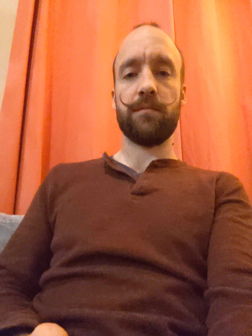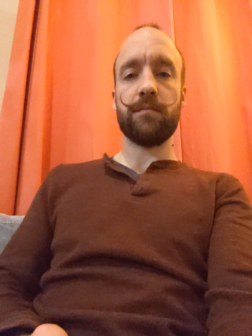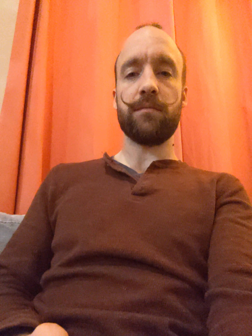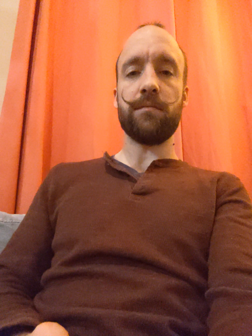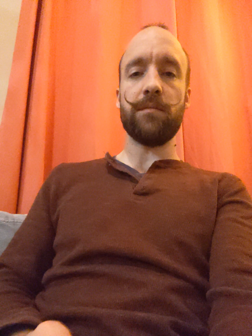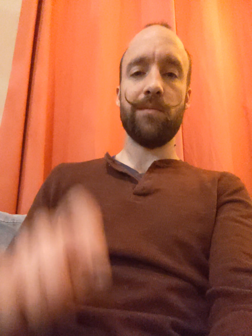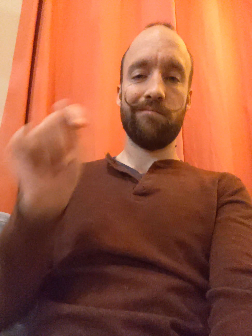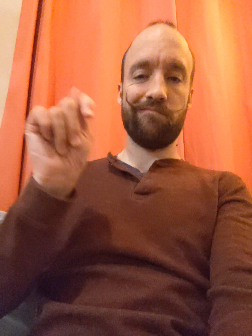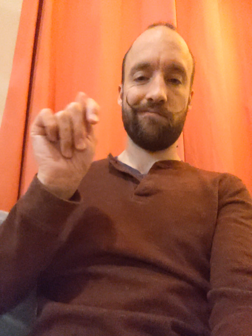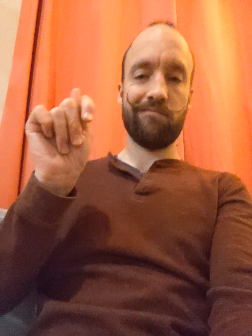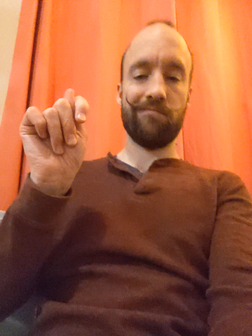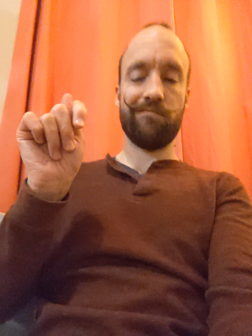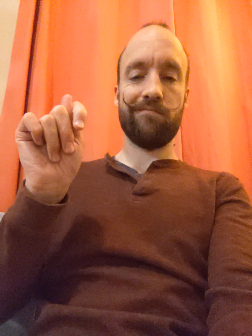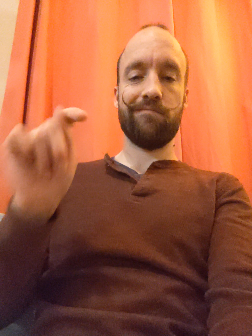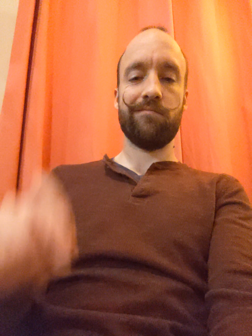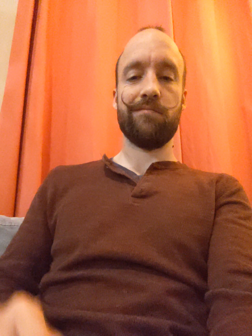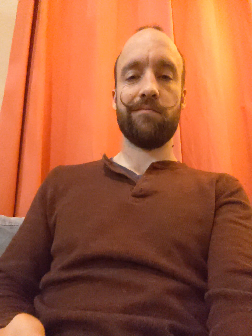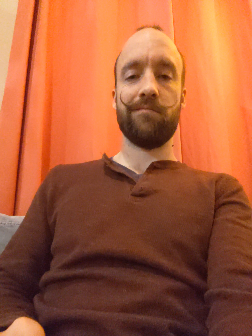potty